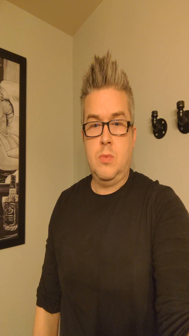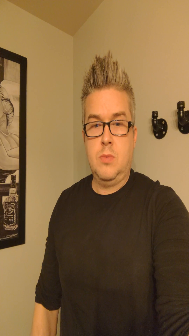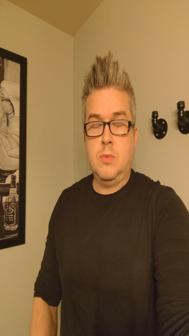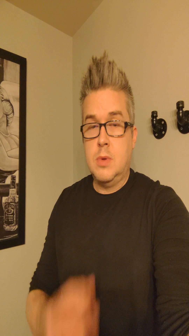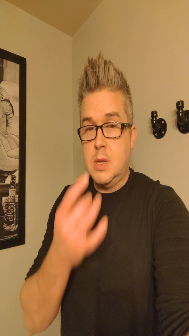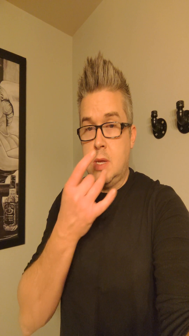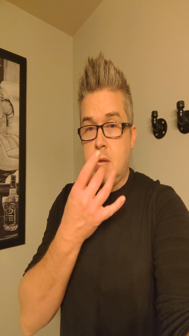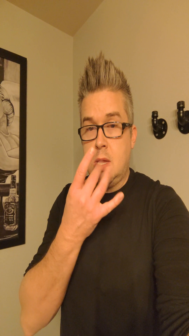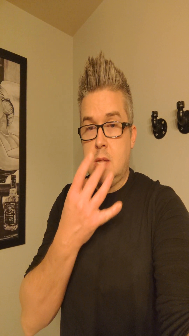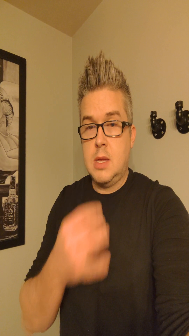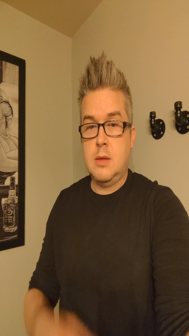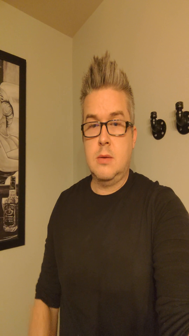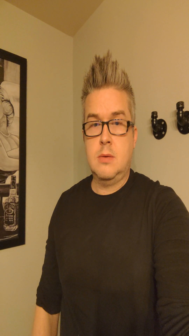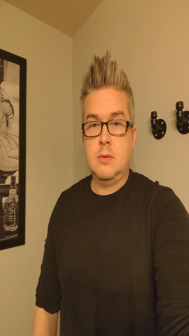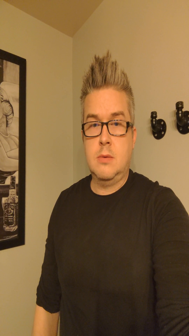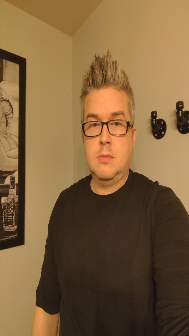snack